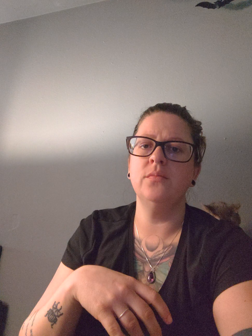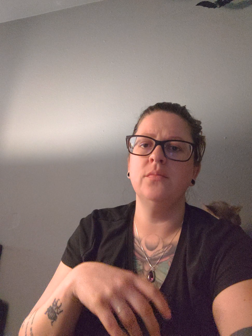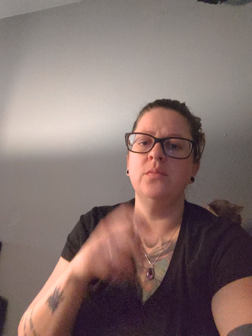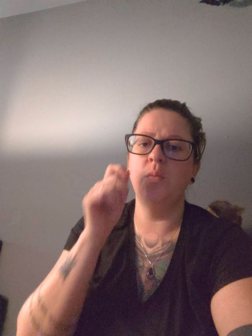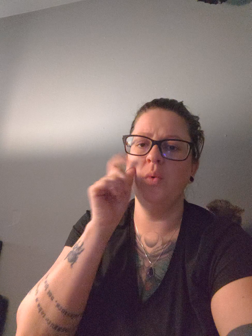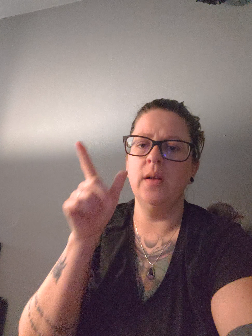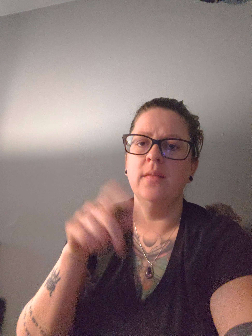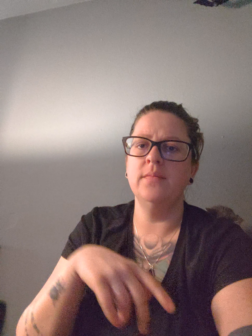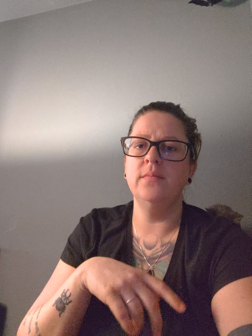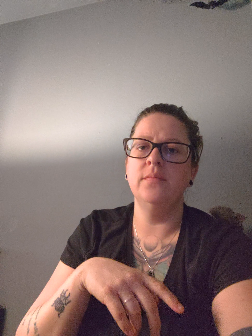wake